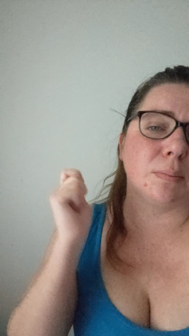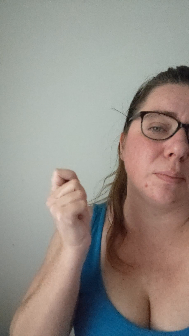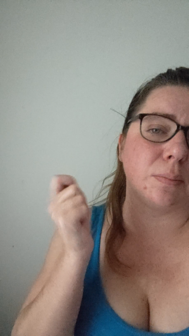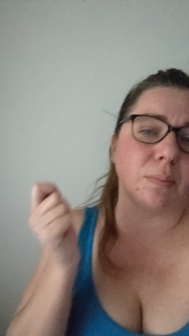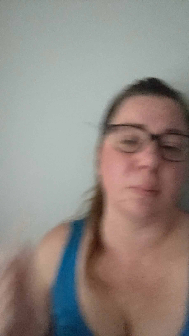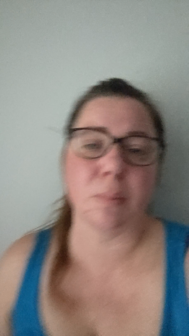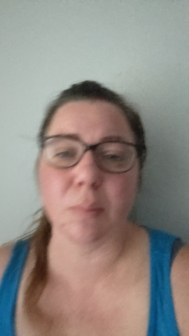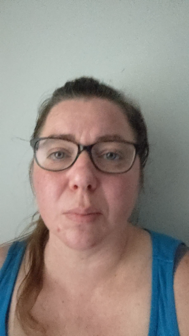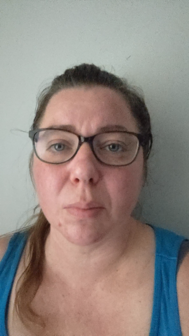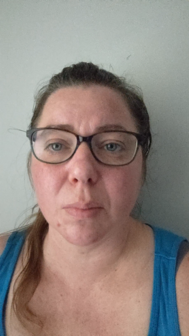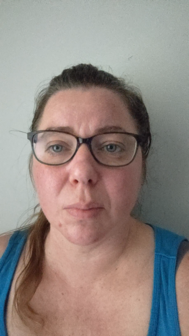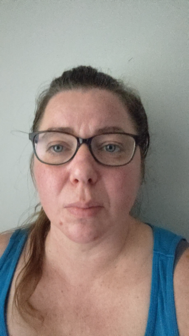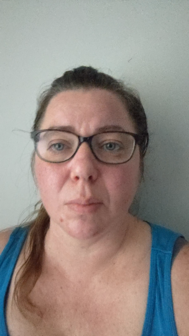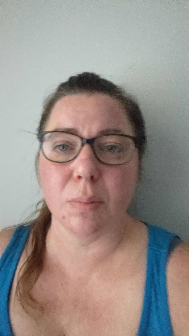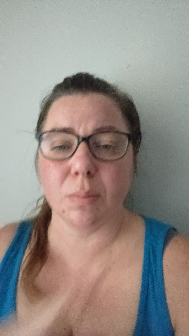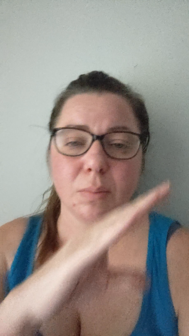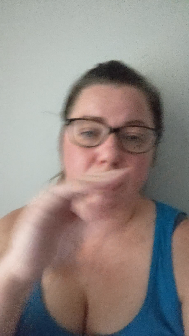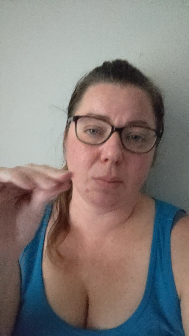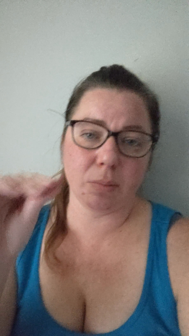and